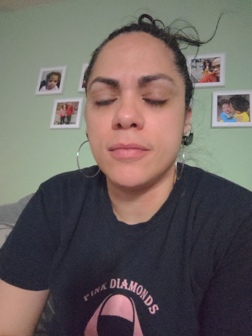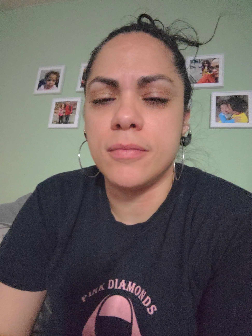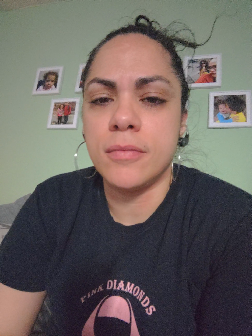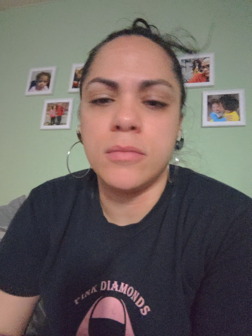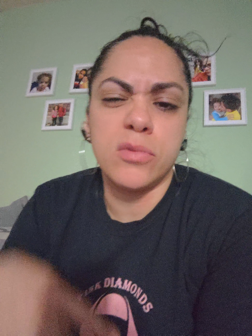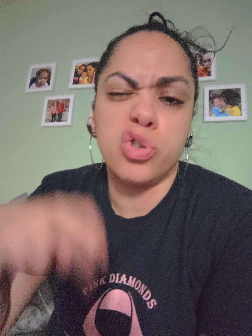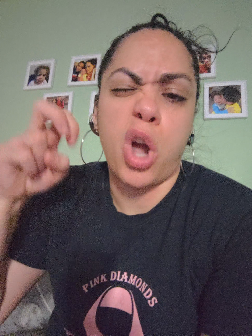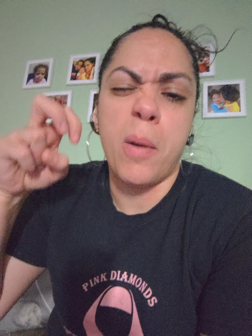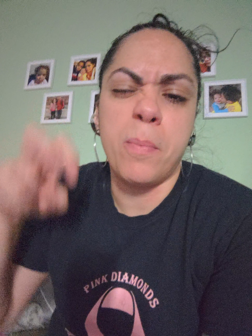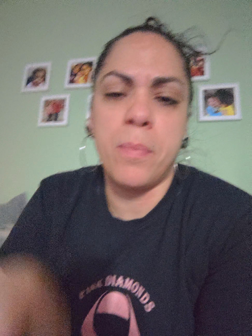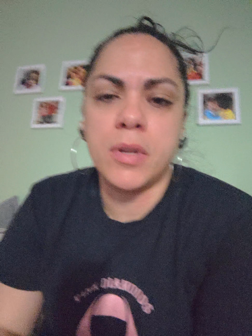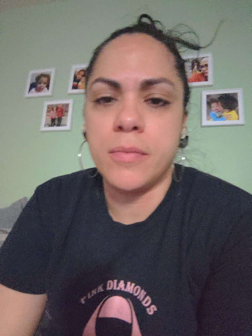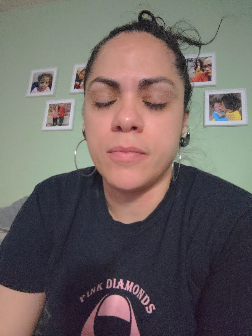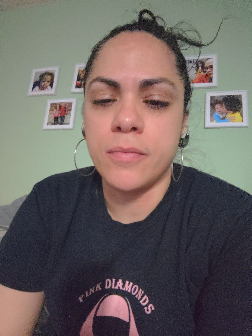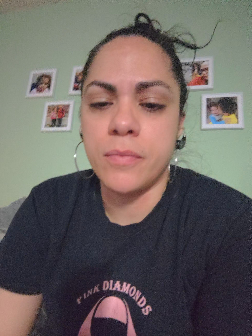jump